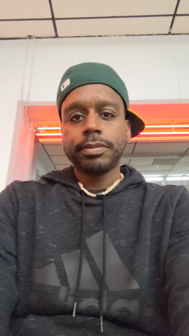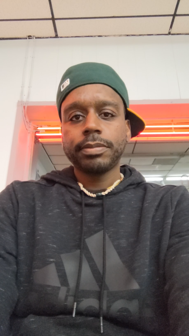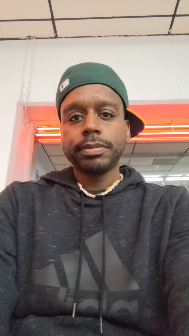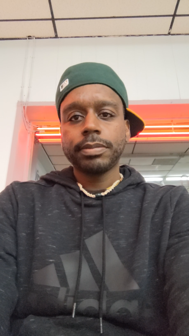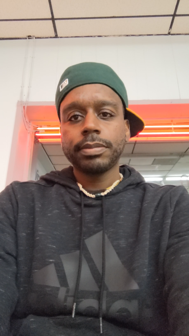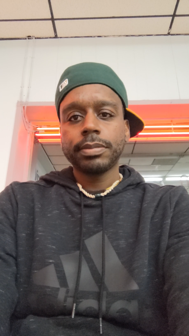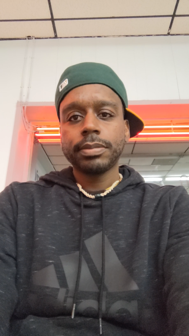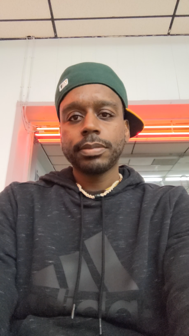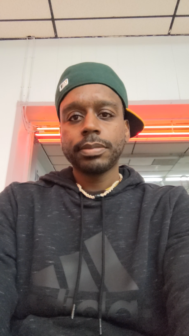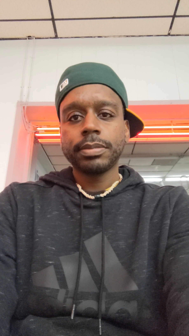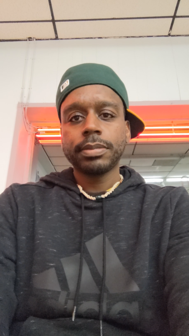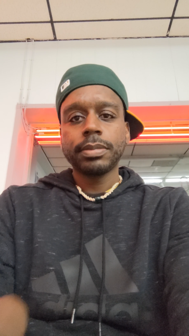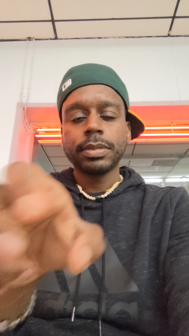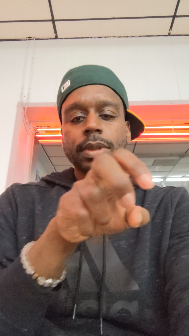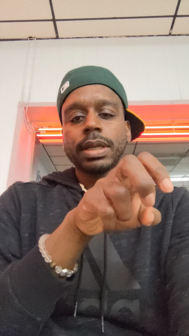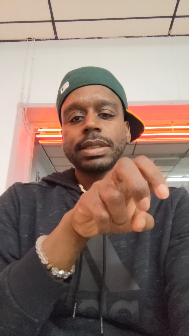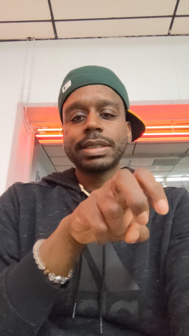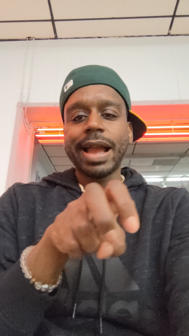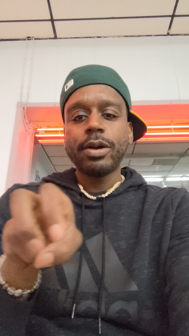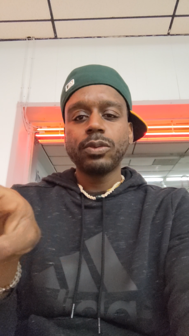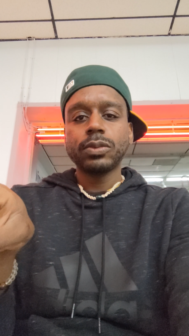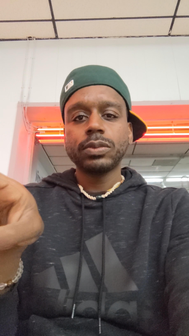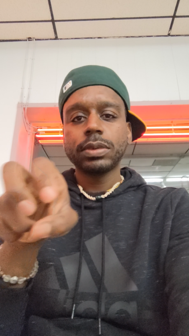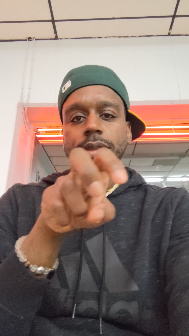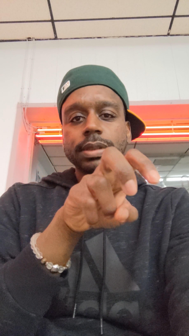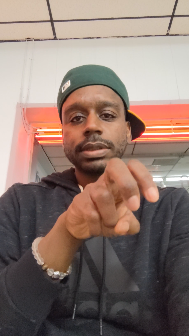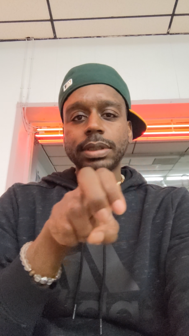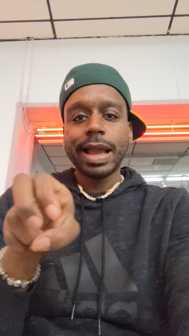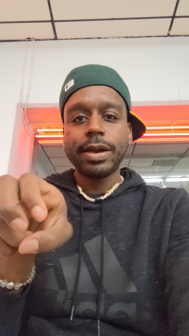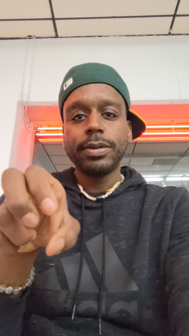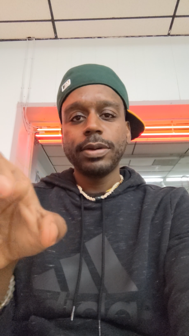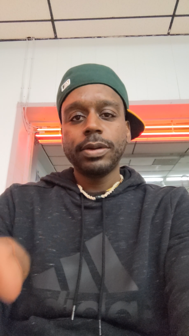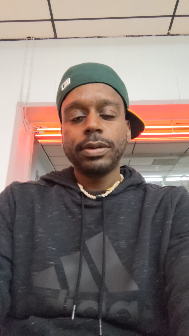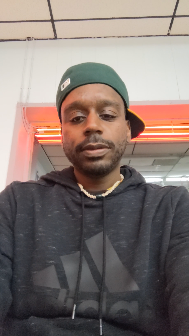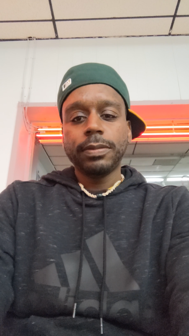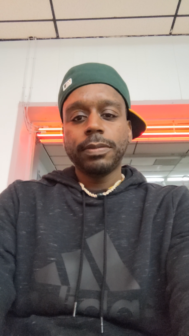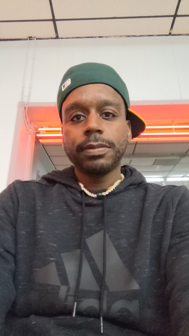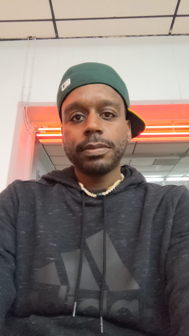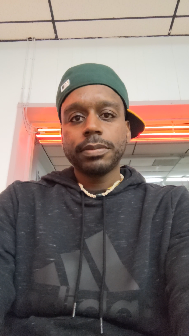couch